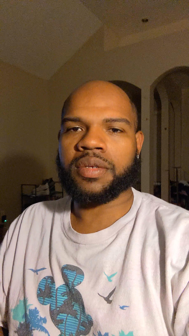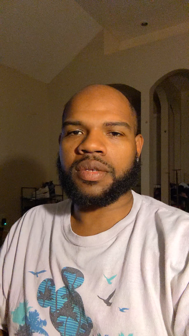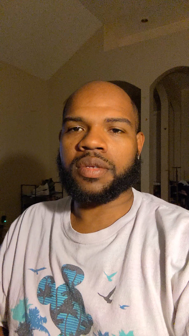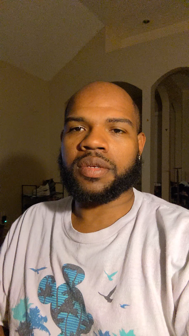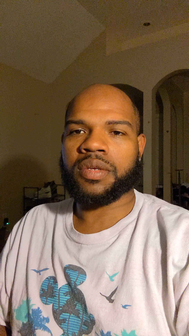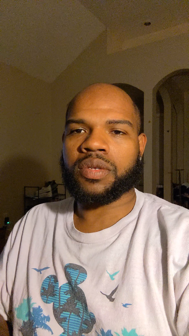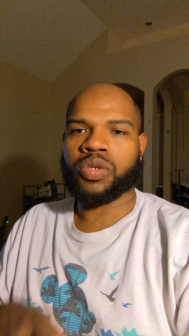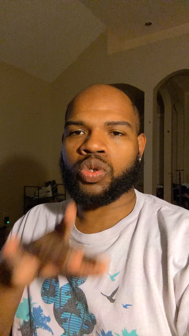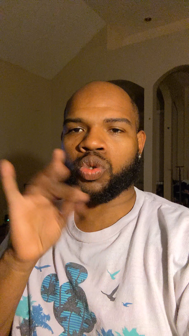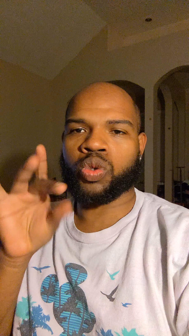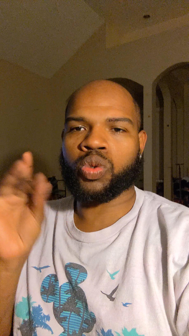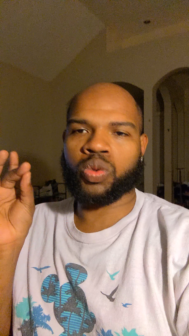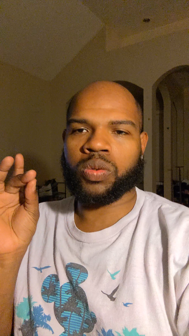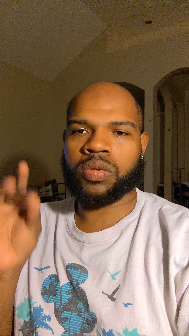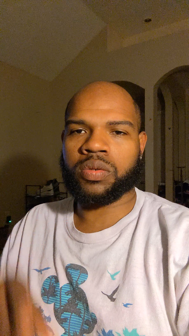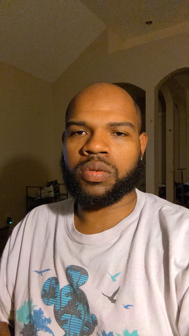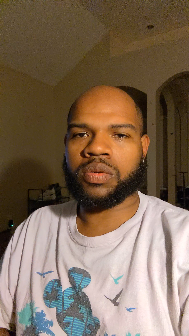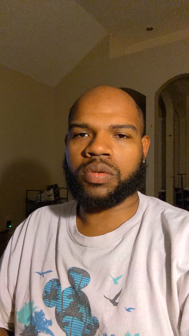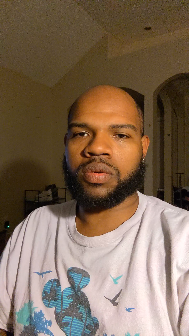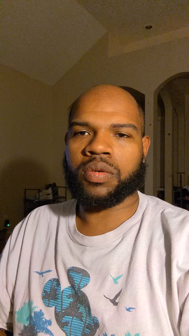choose